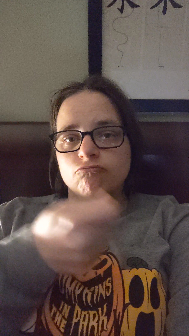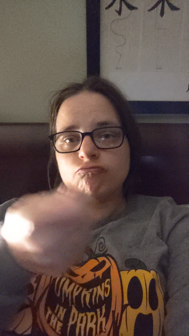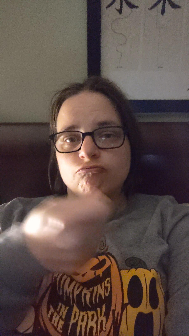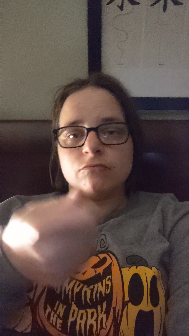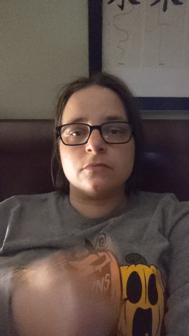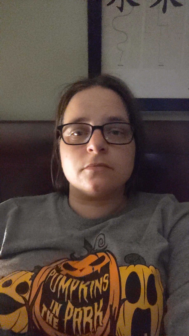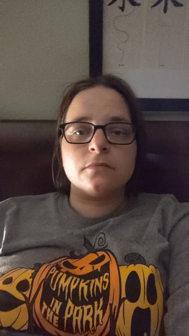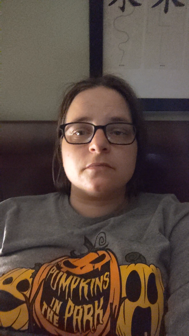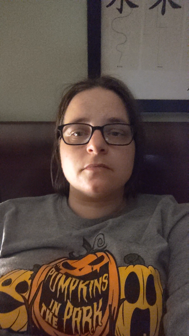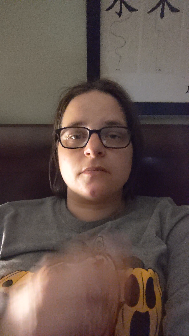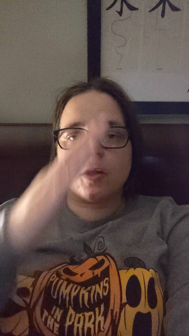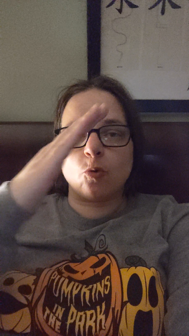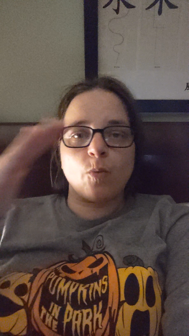roof